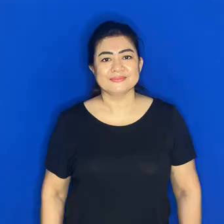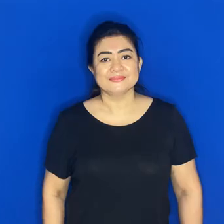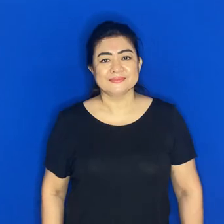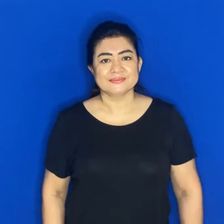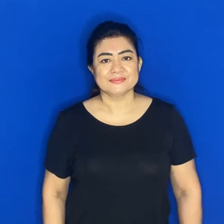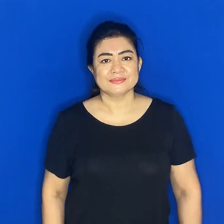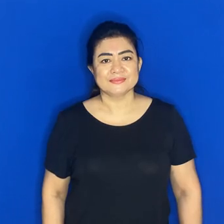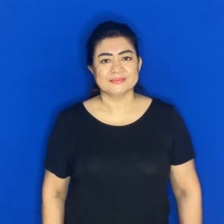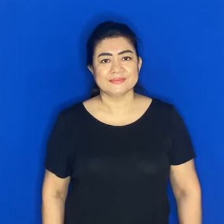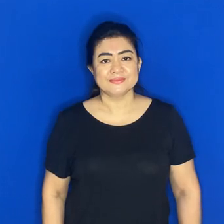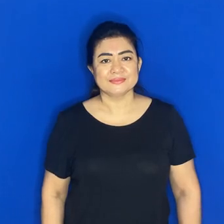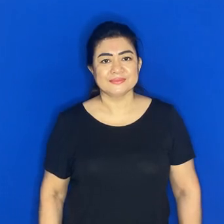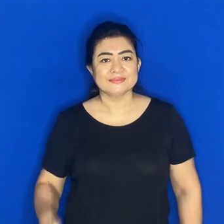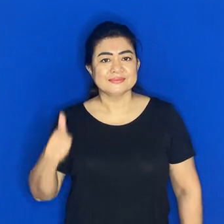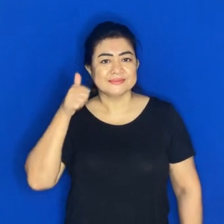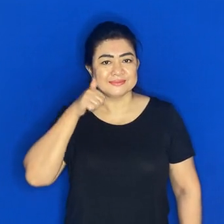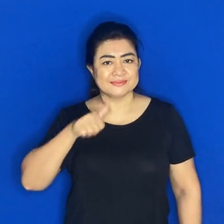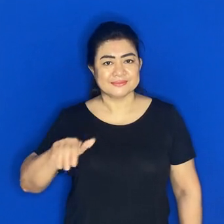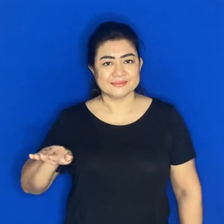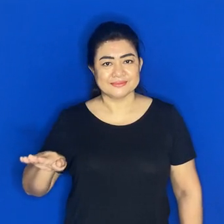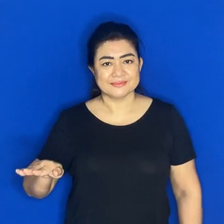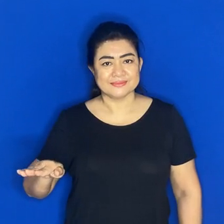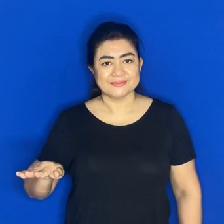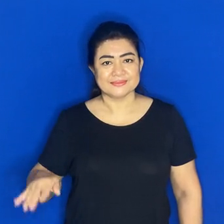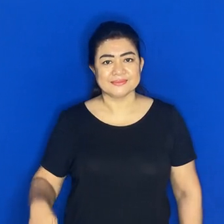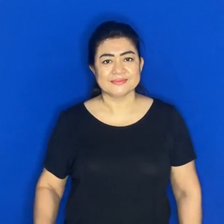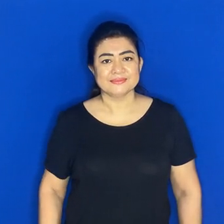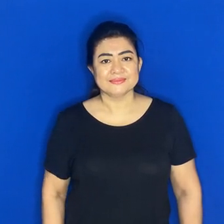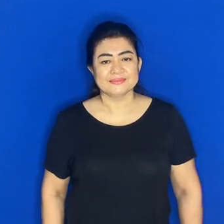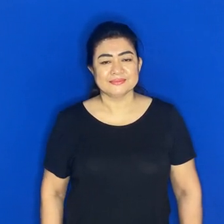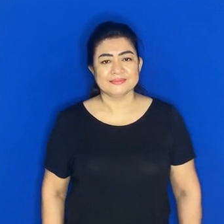girl